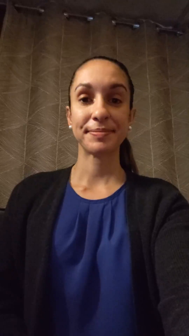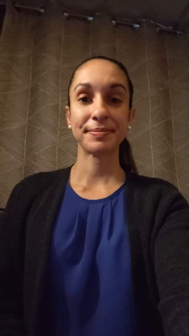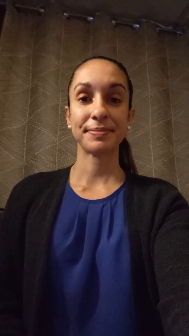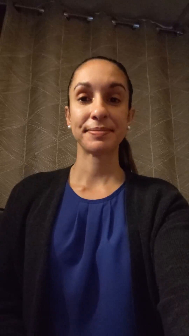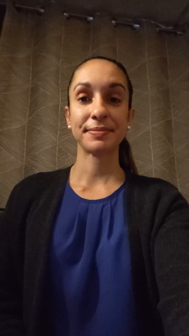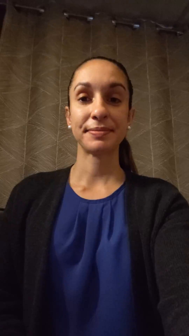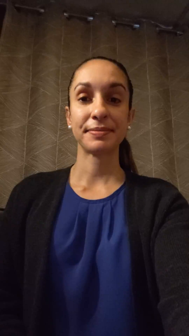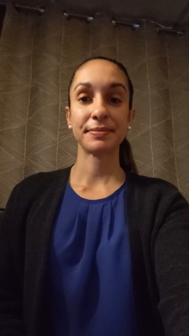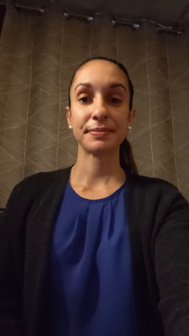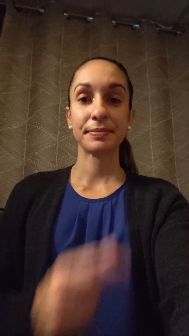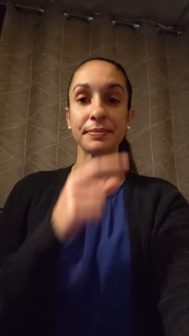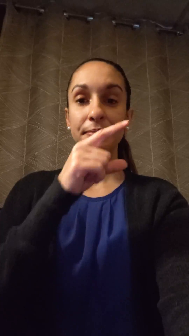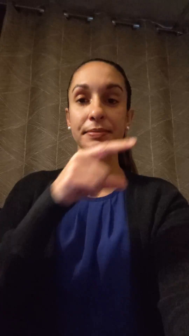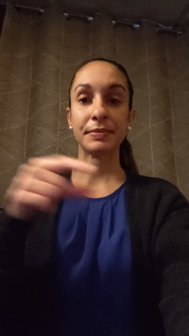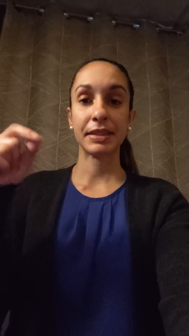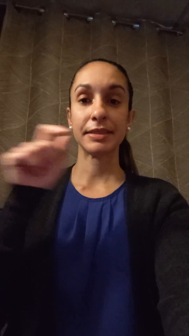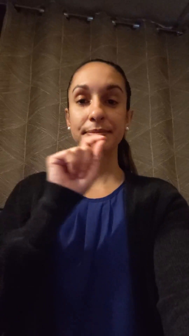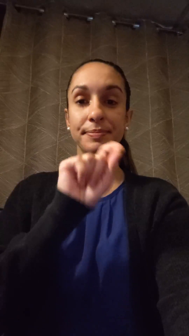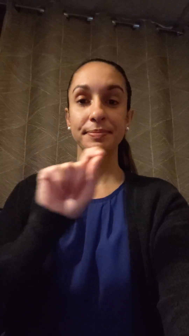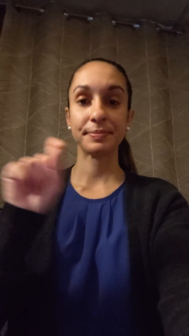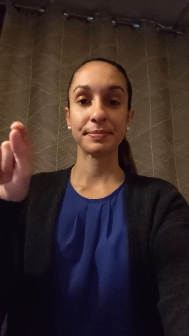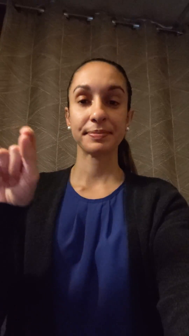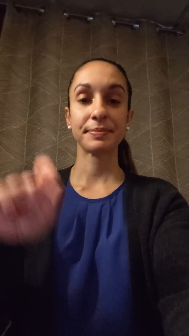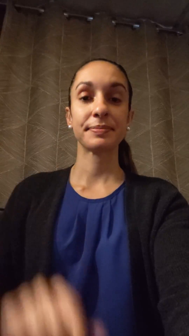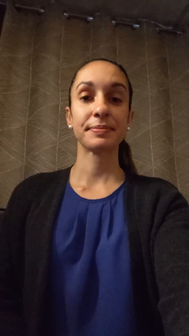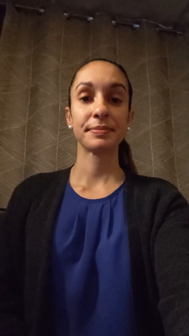peas